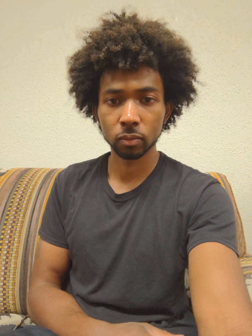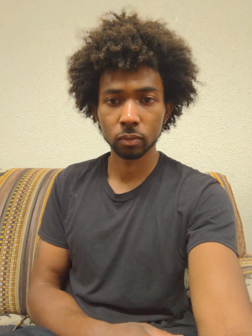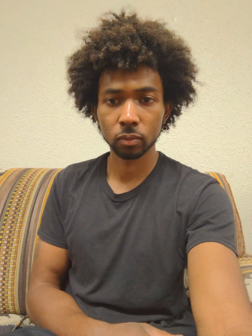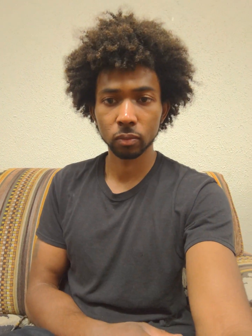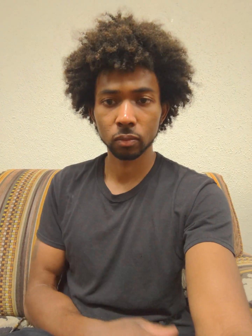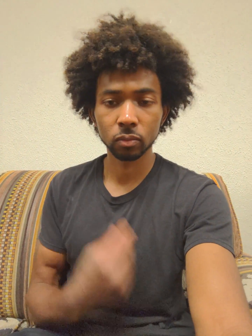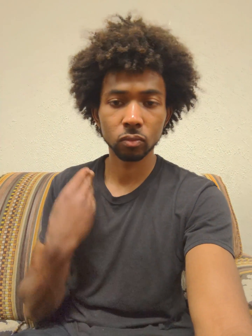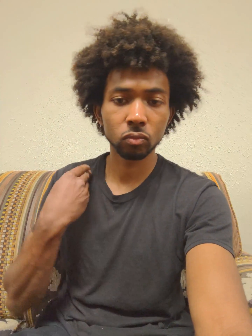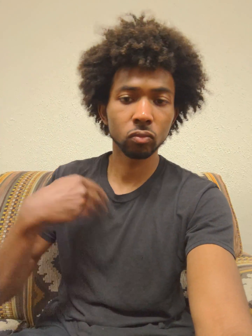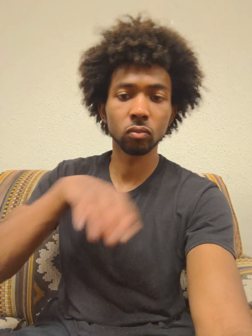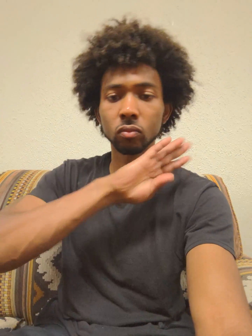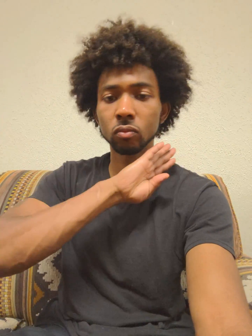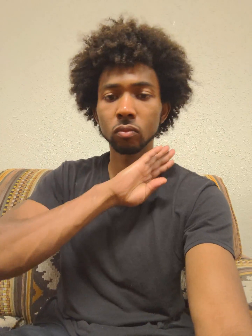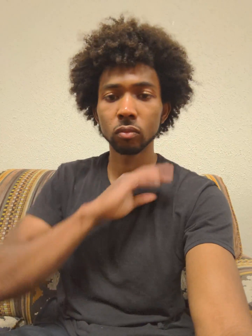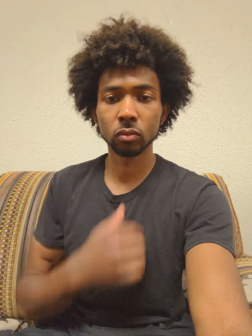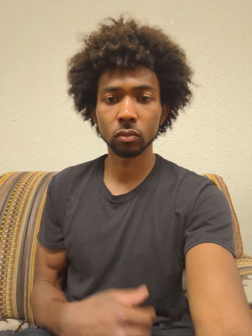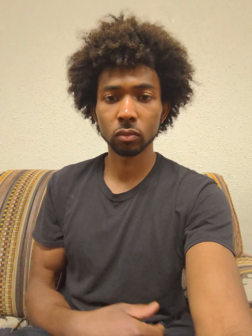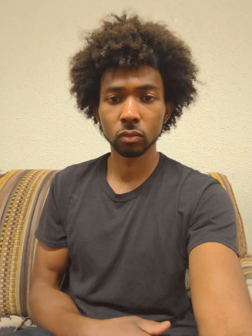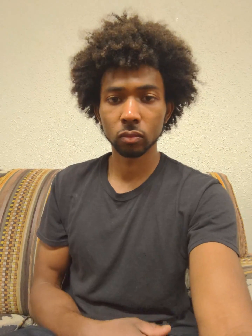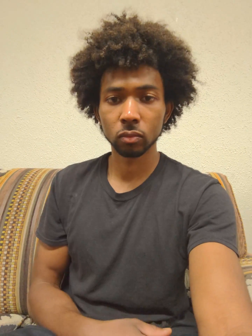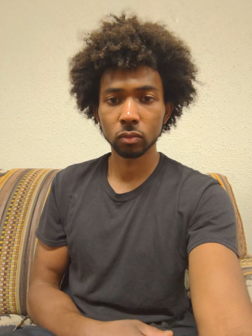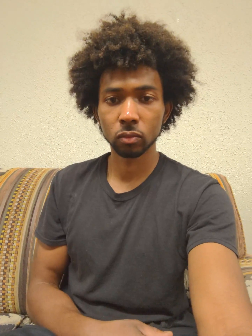scarf